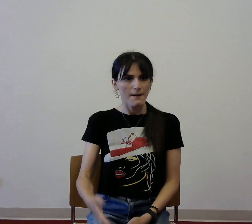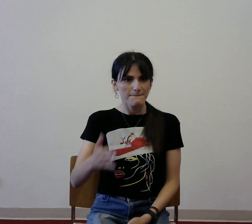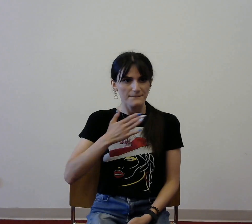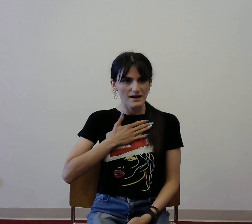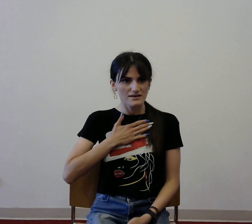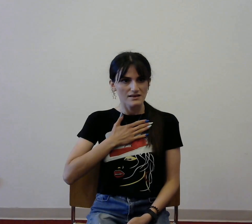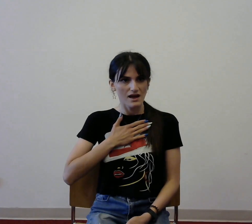mən